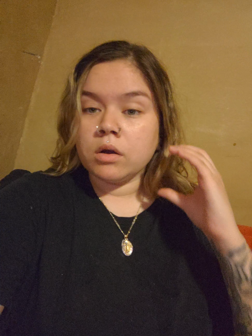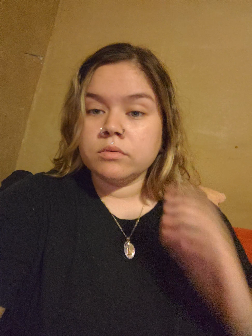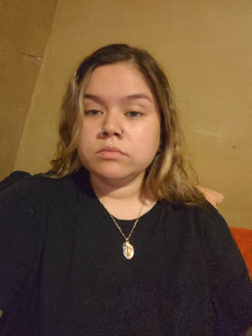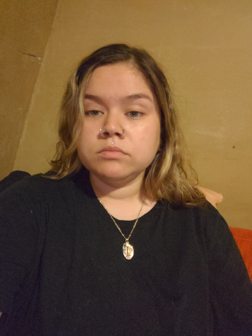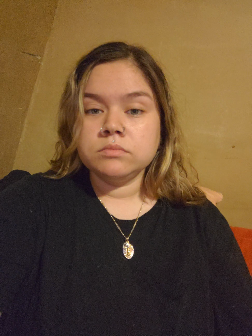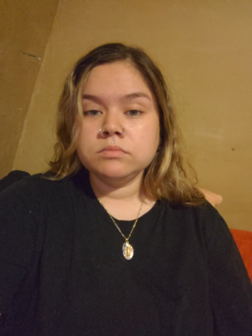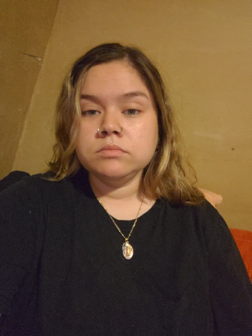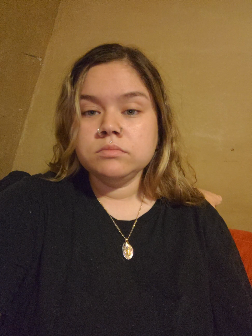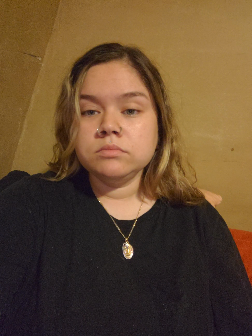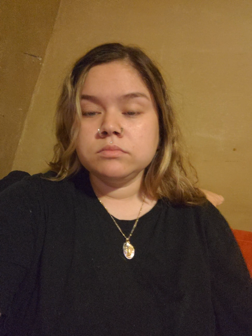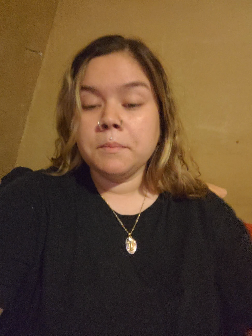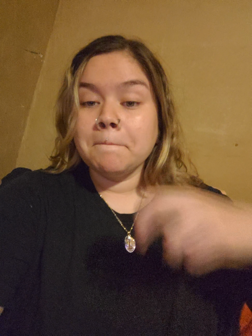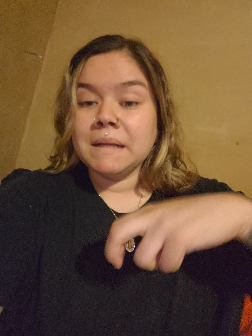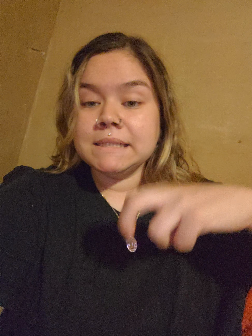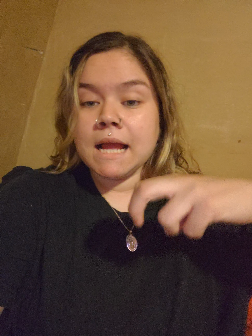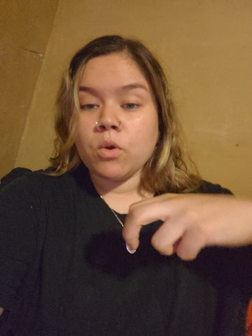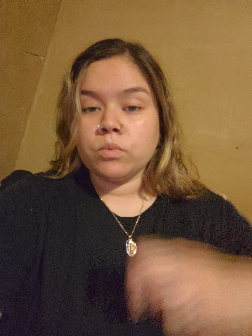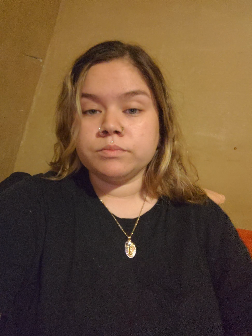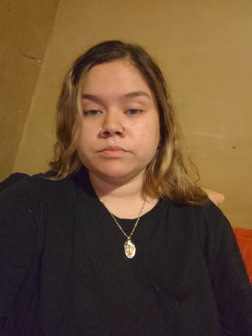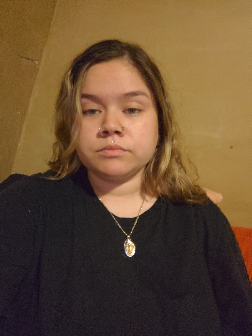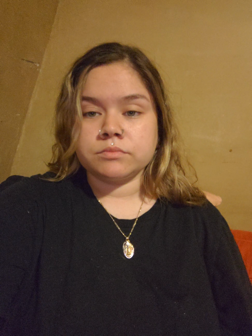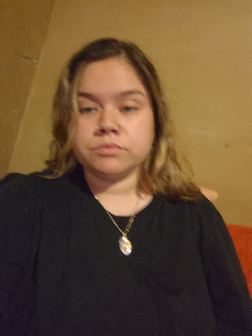potato